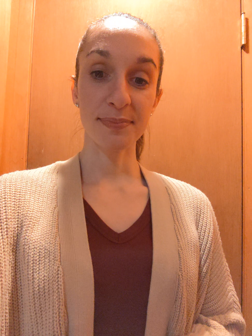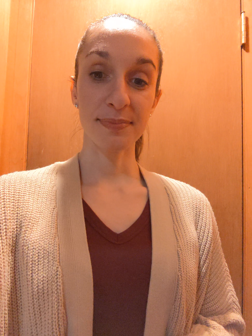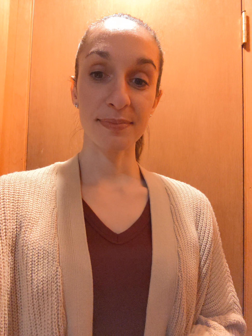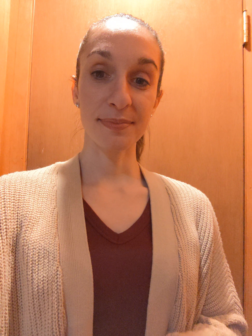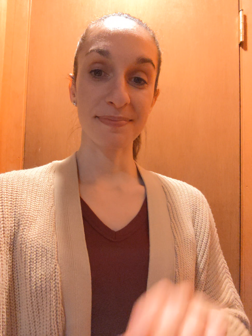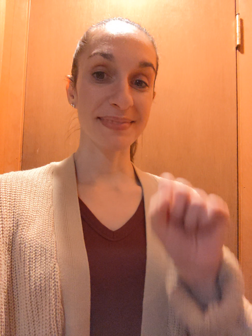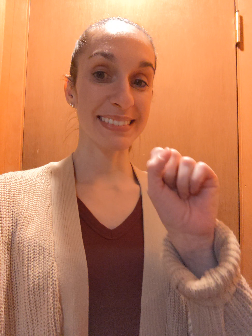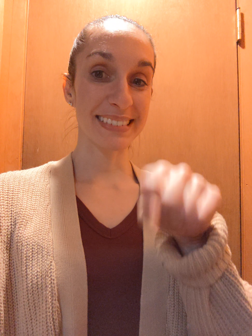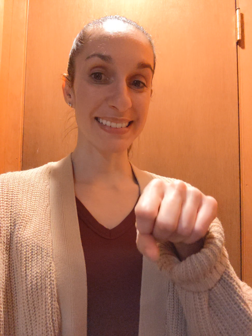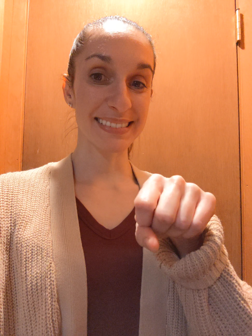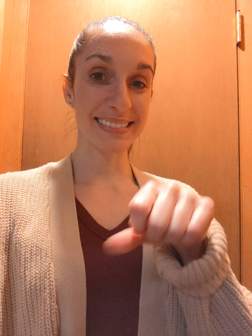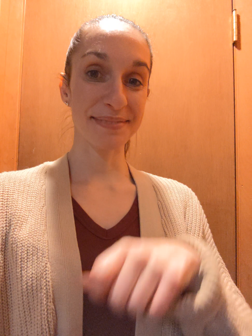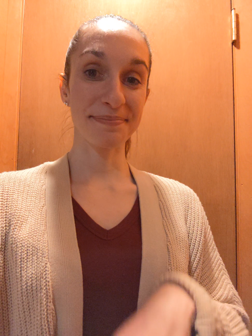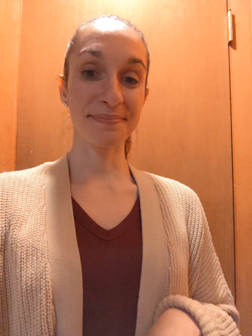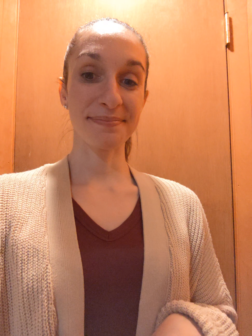yes